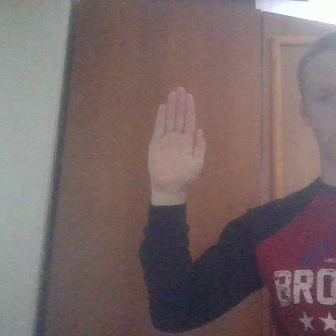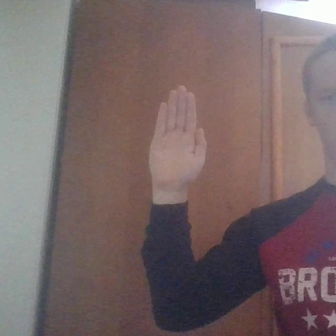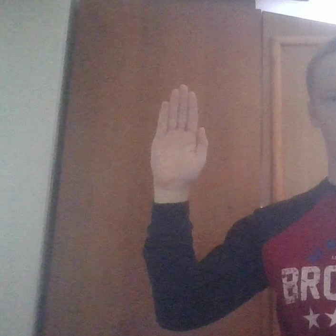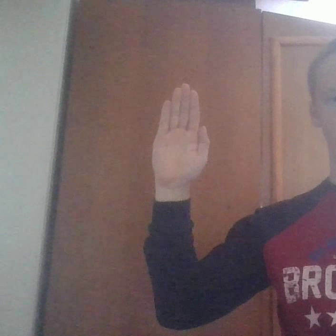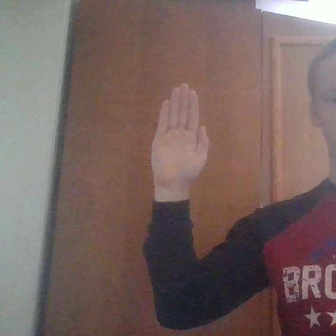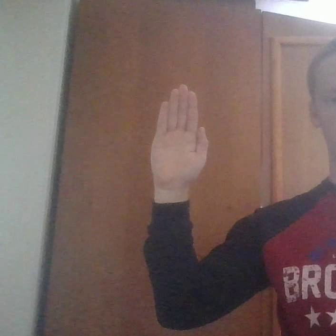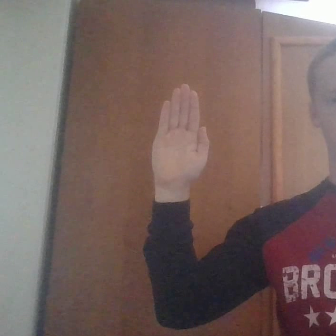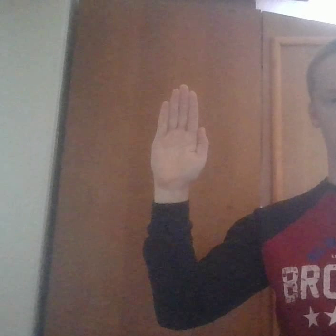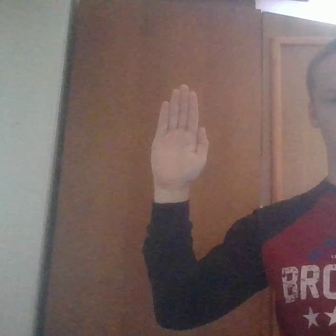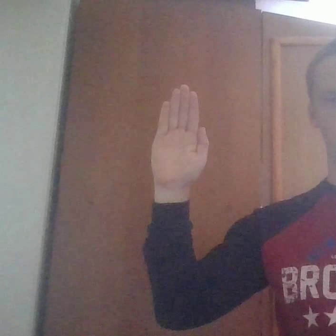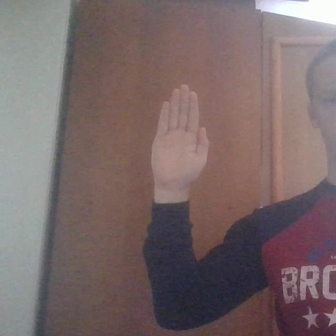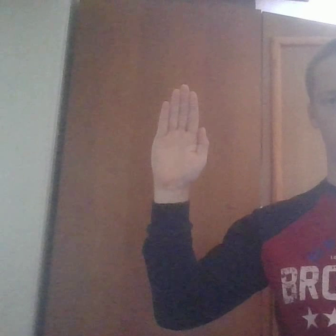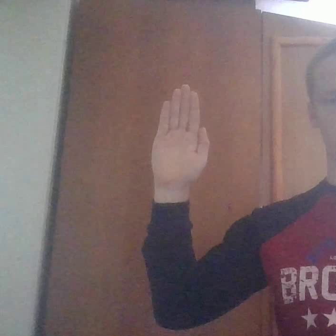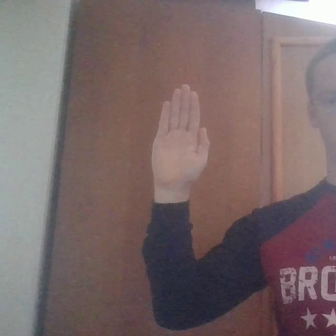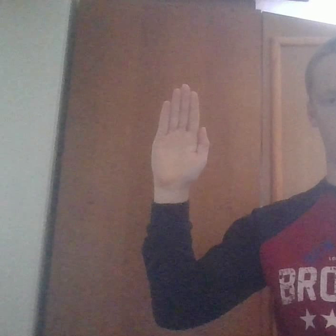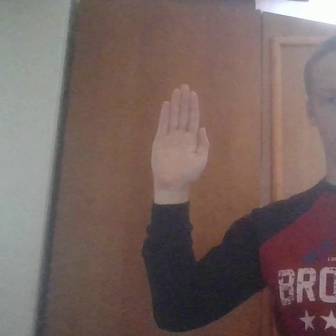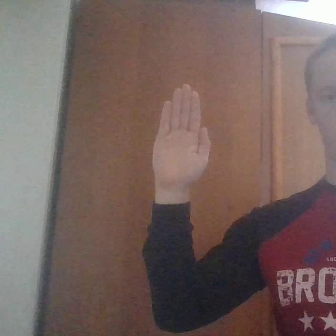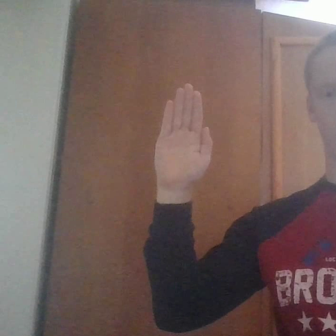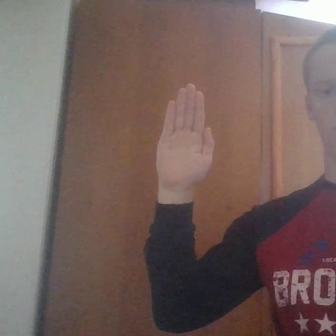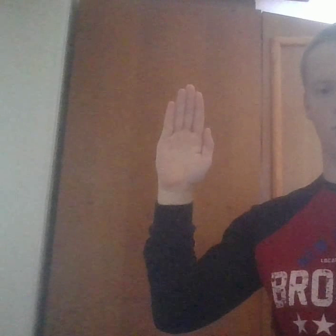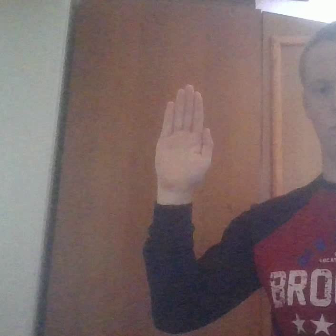В